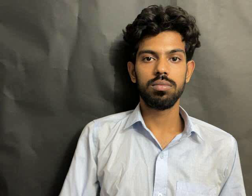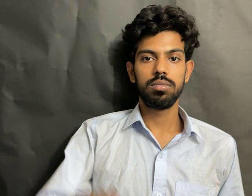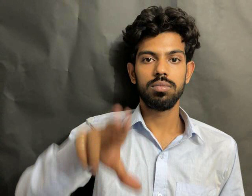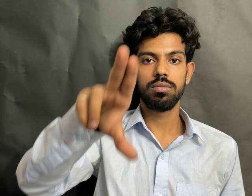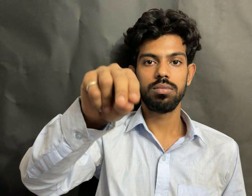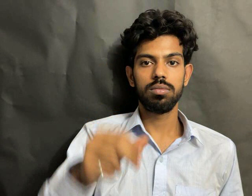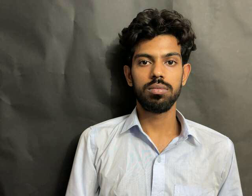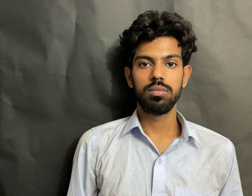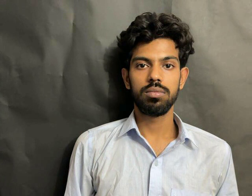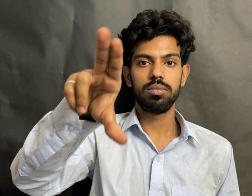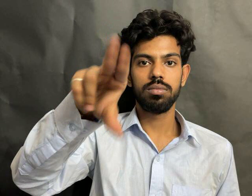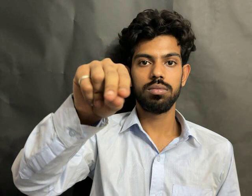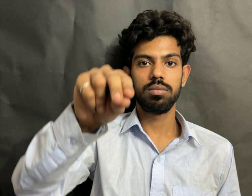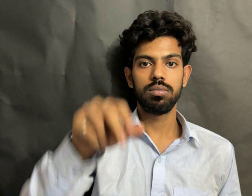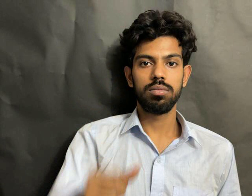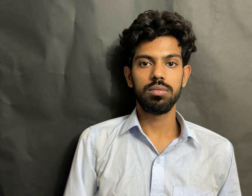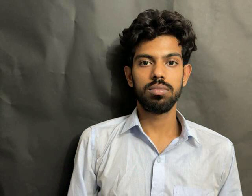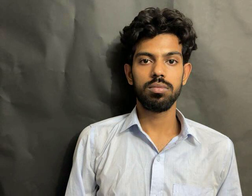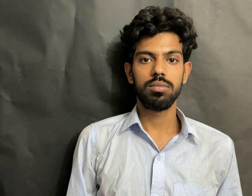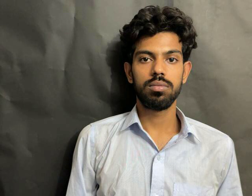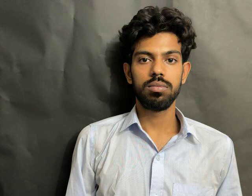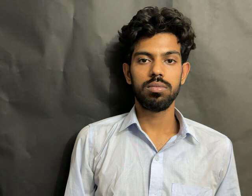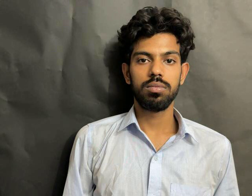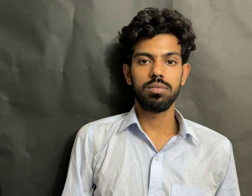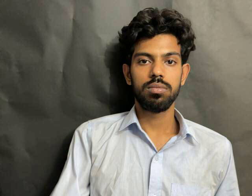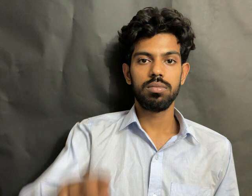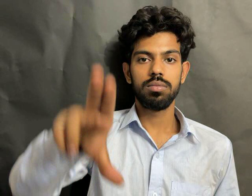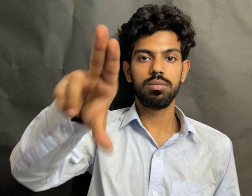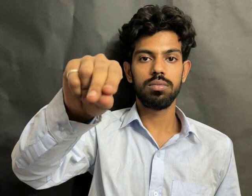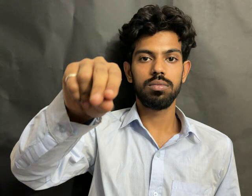no